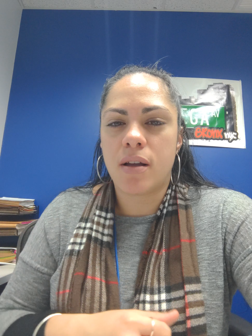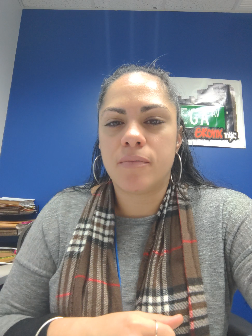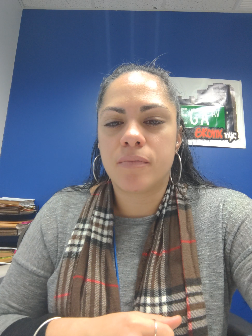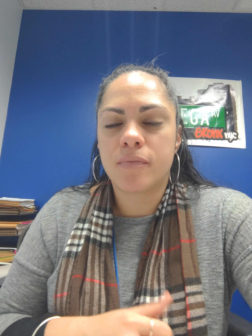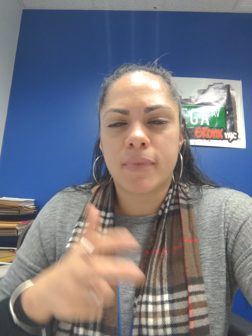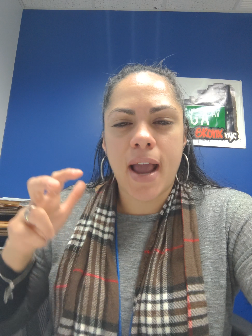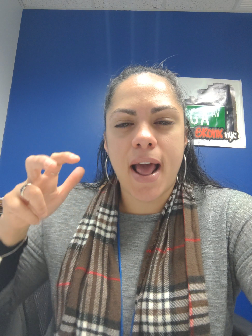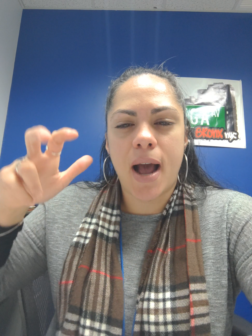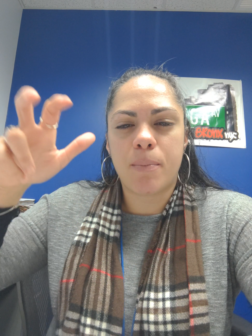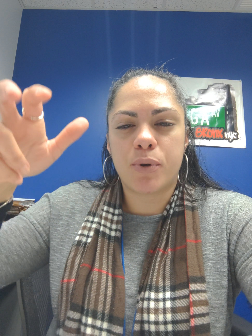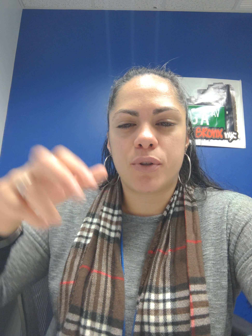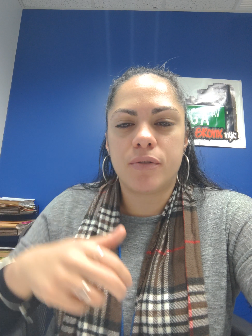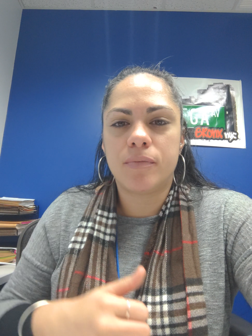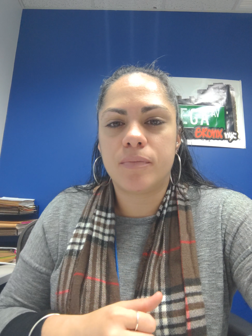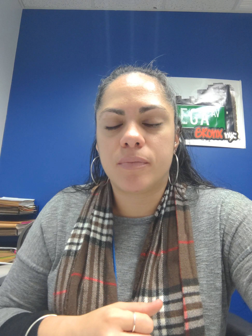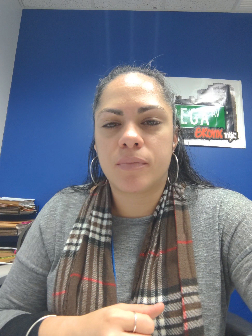helicopter